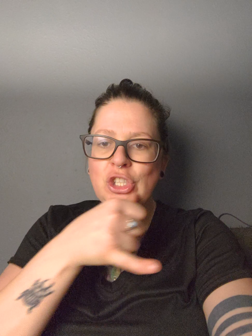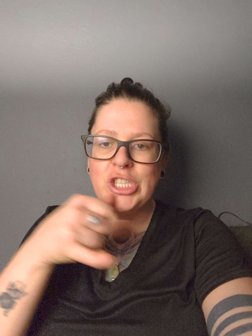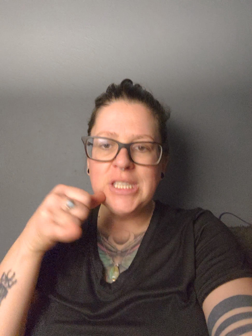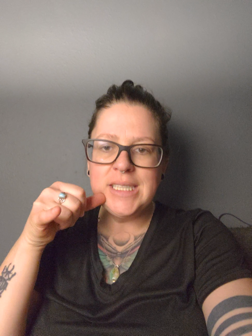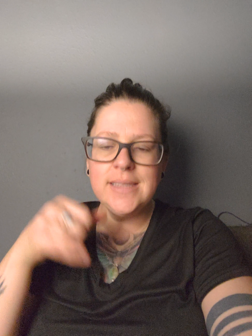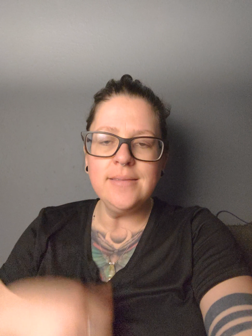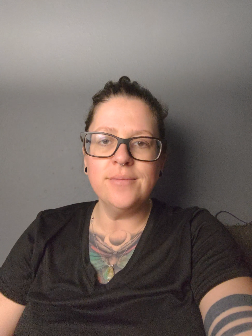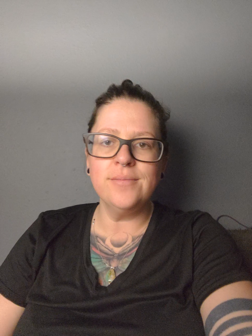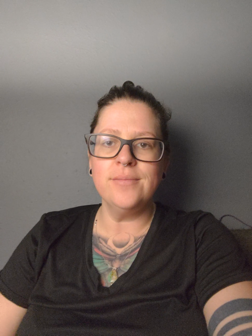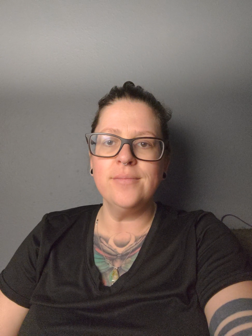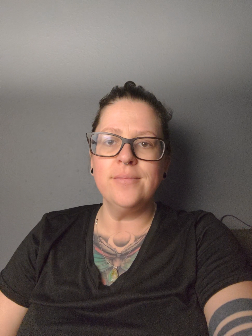jeans